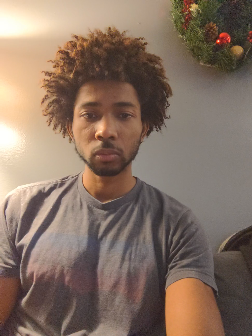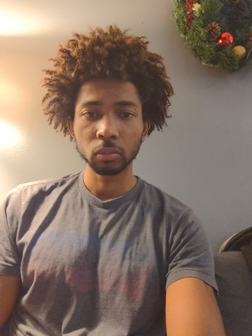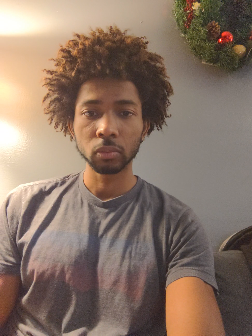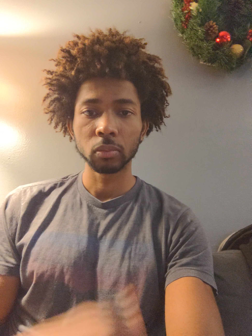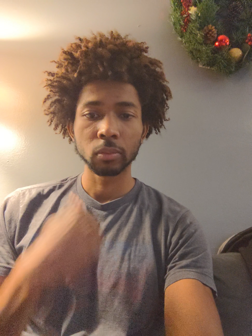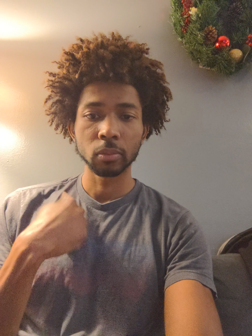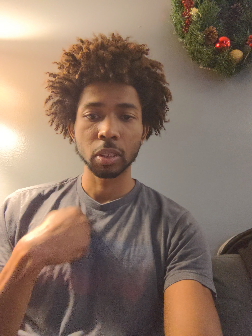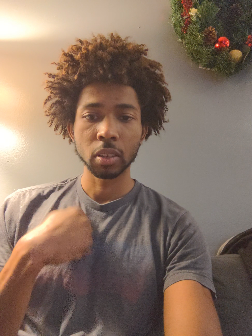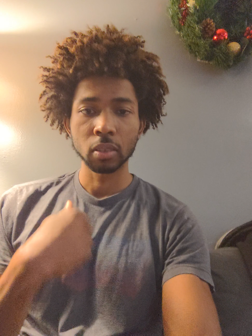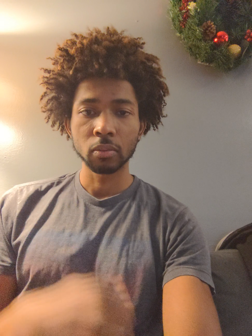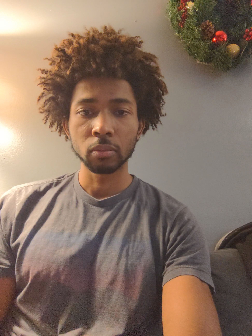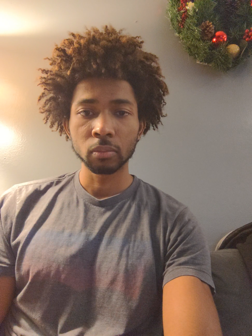bath